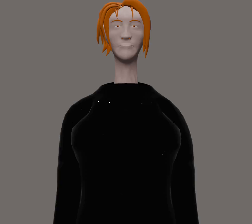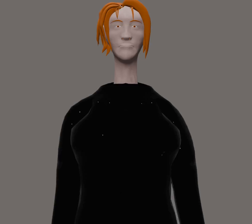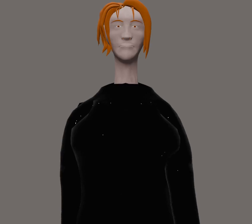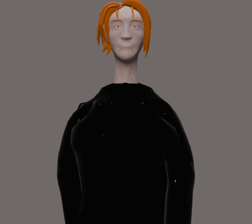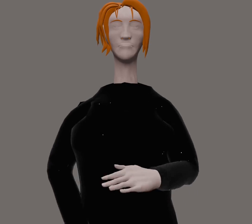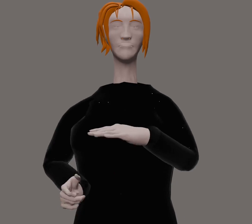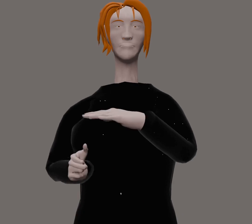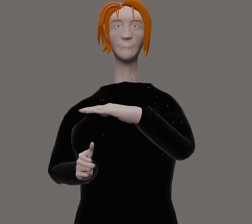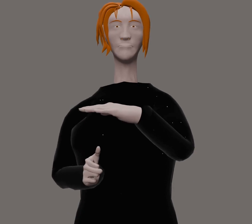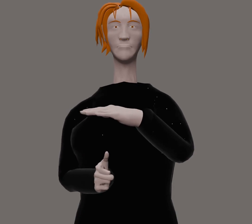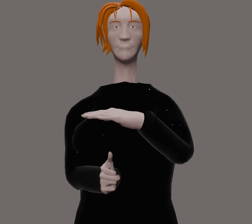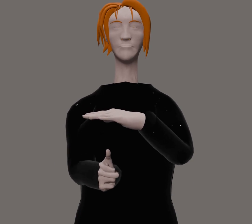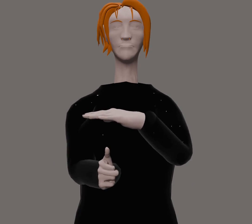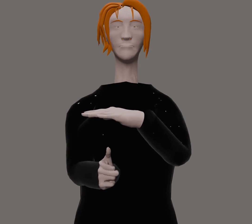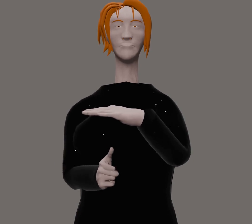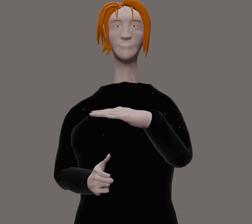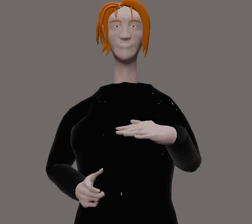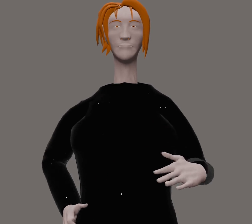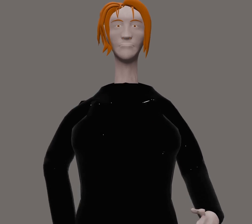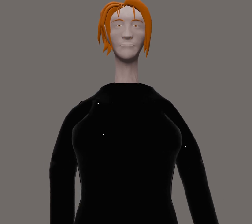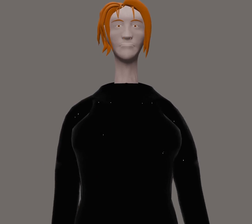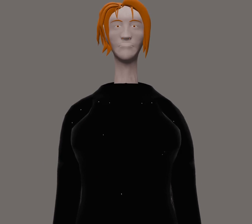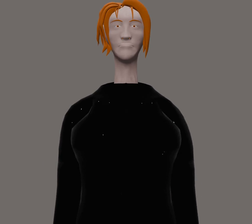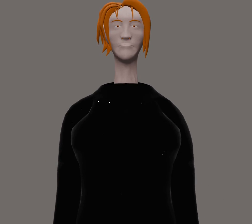Beneath